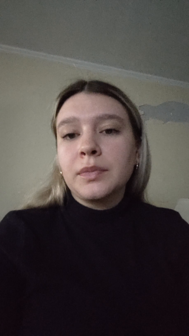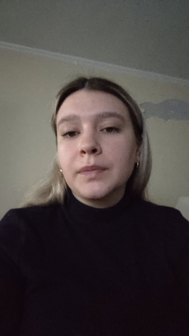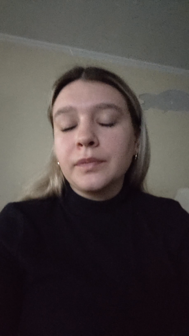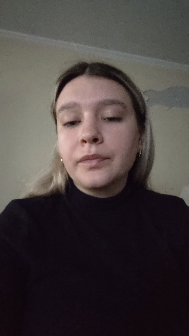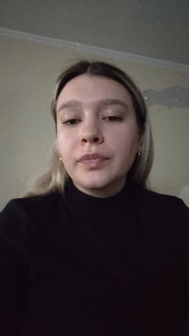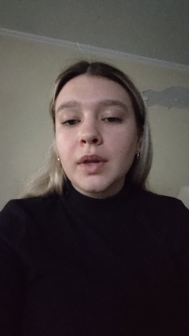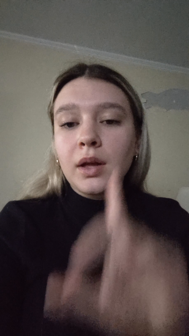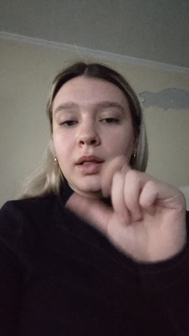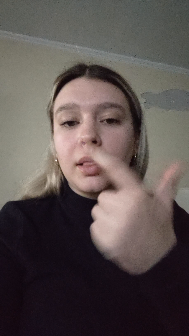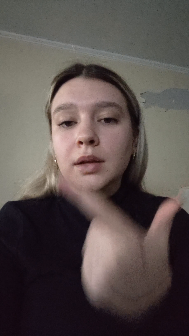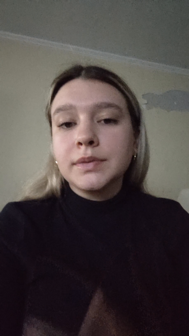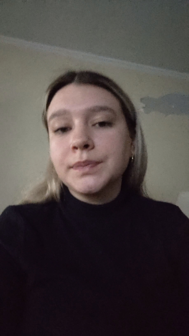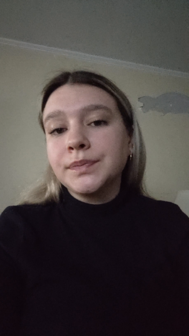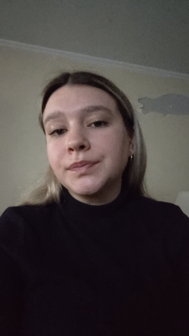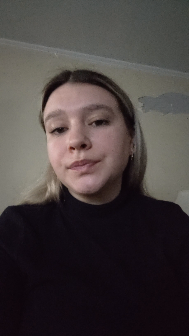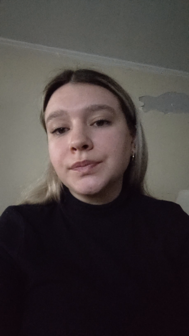leg